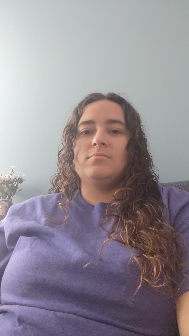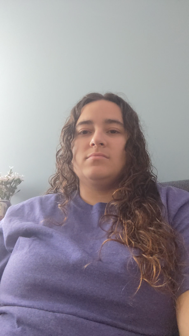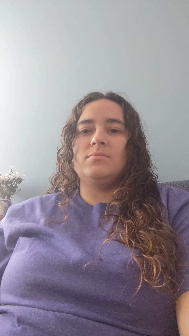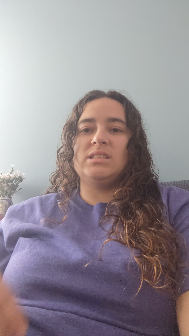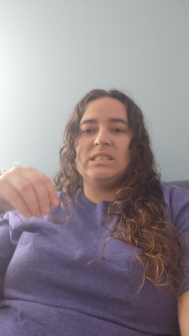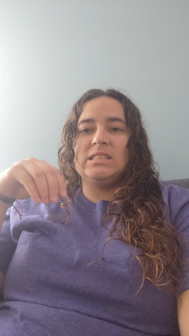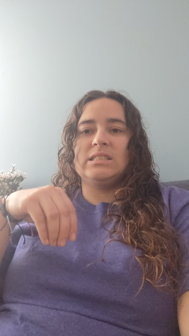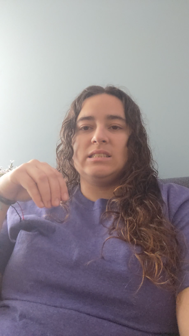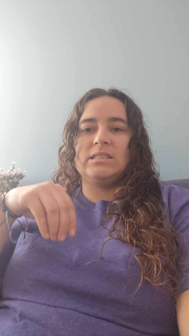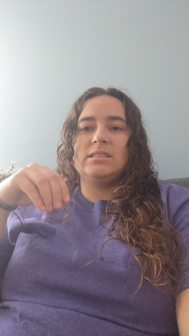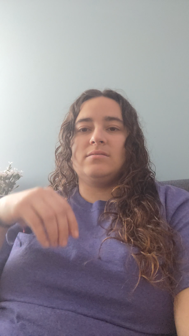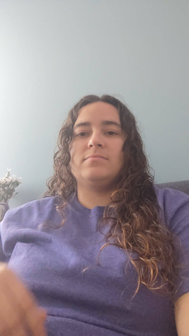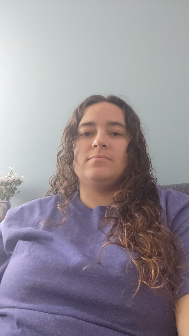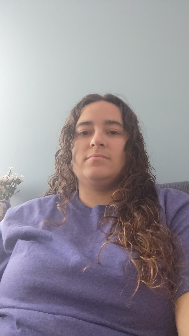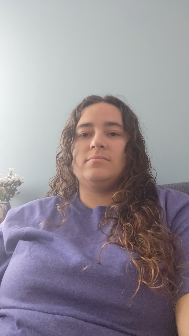inside